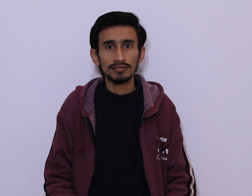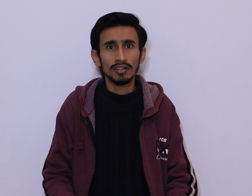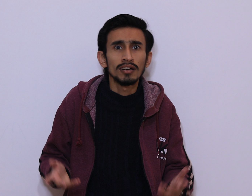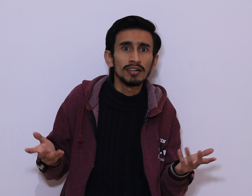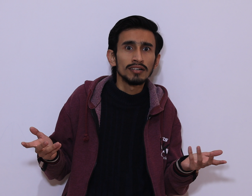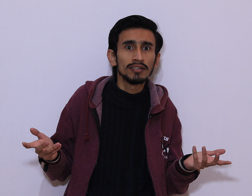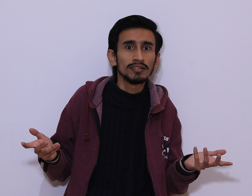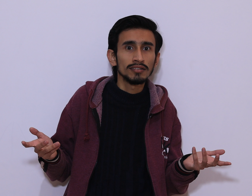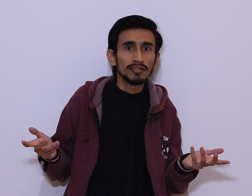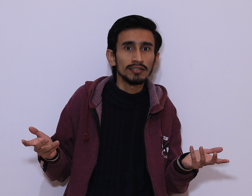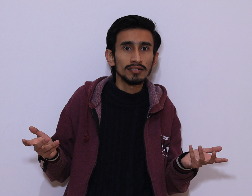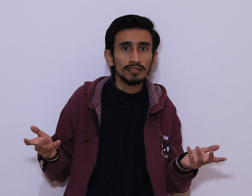surprise